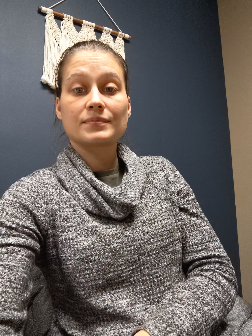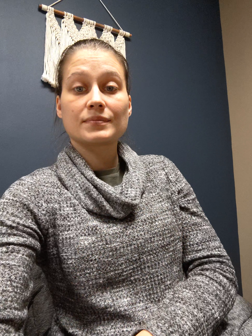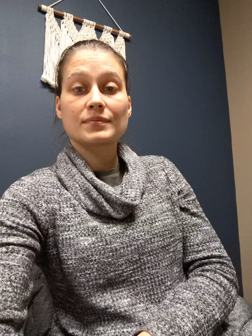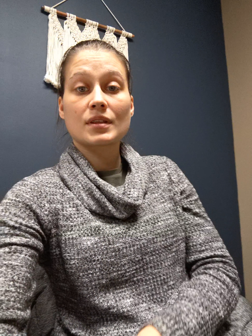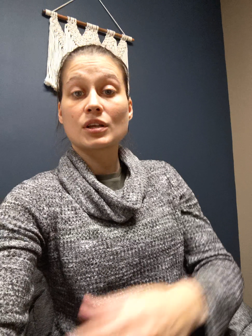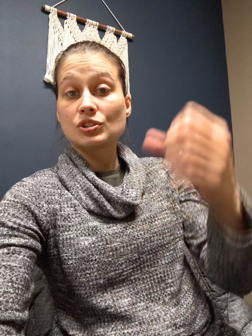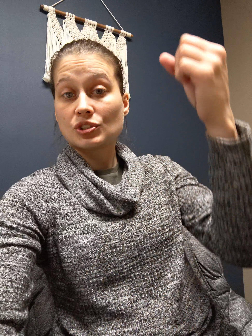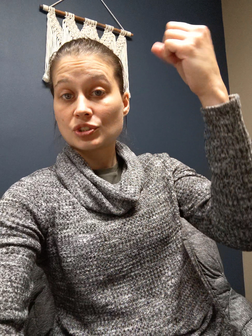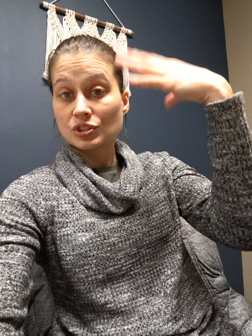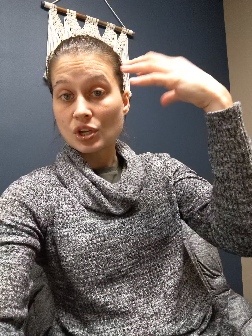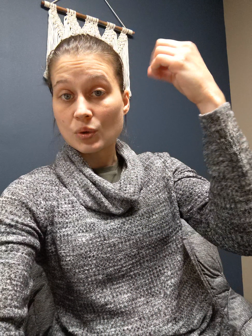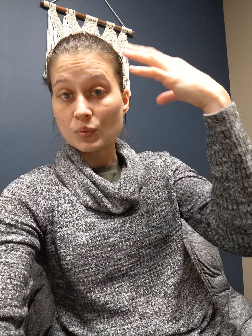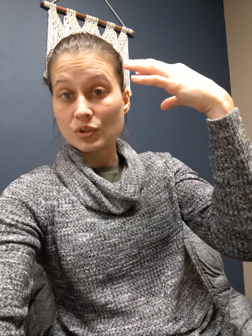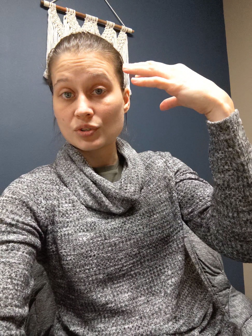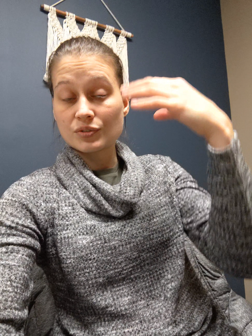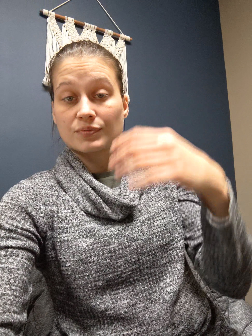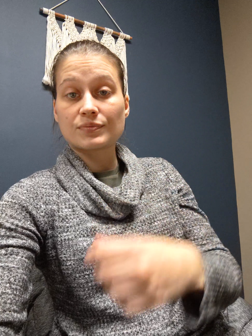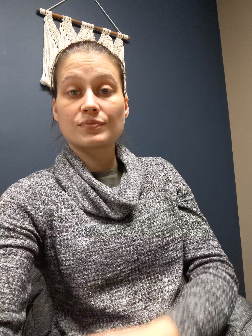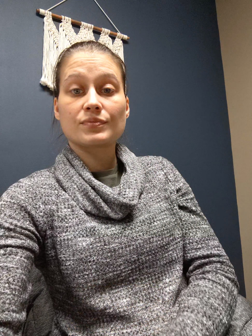shower